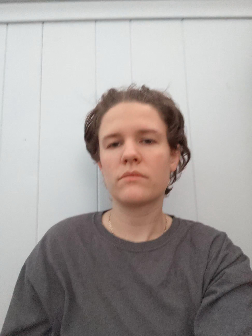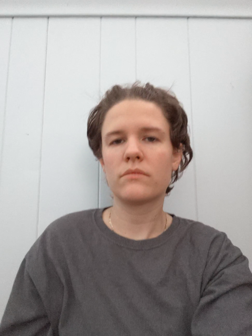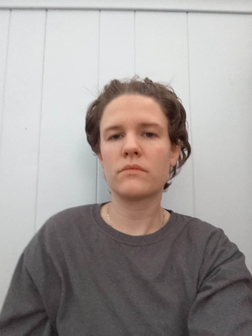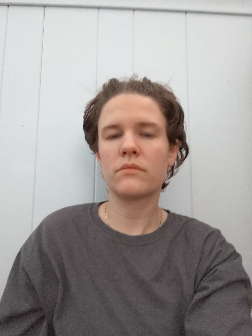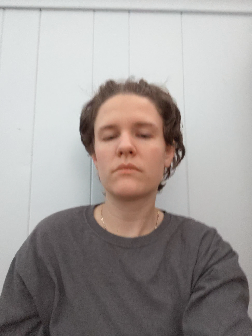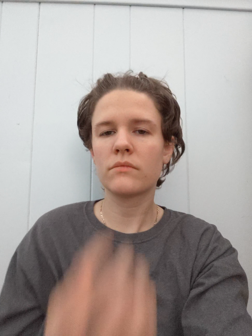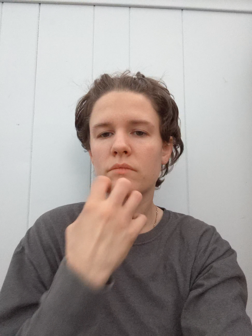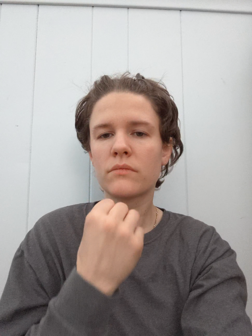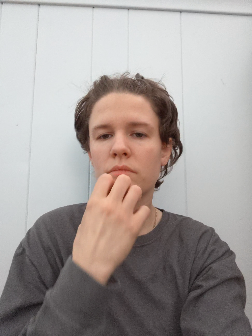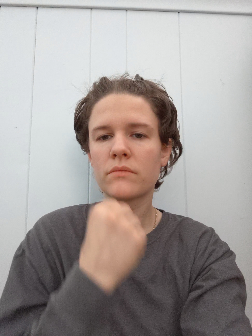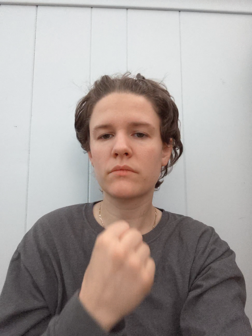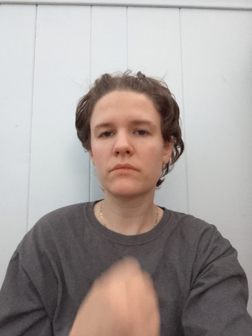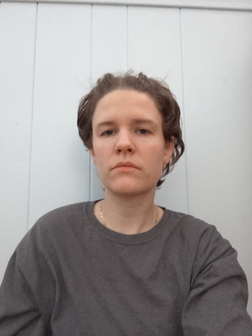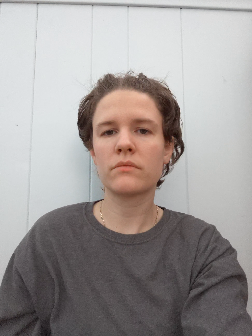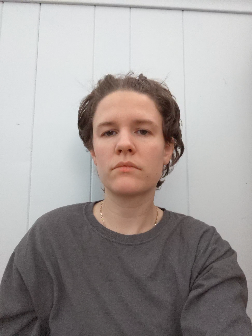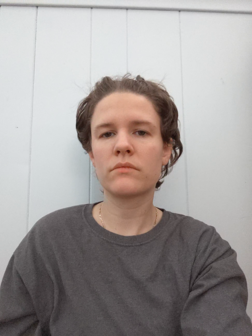underwear